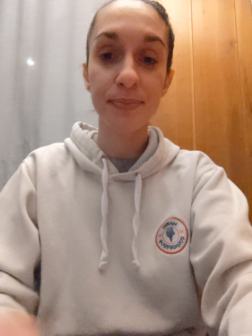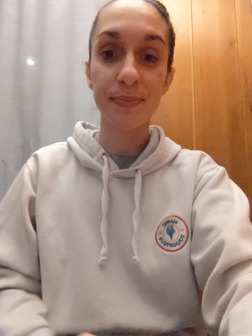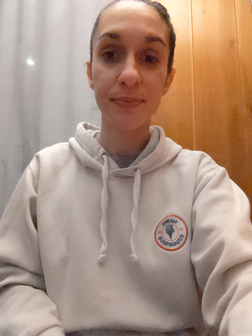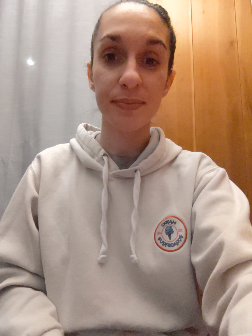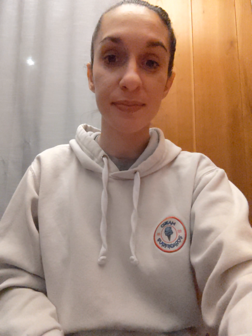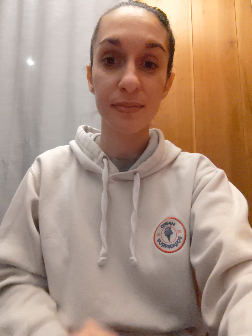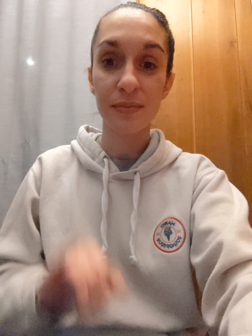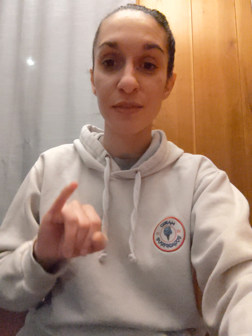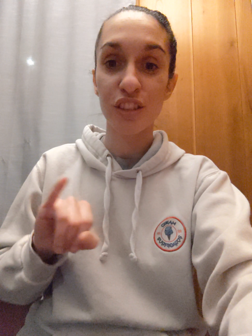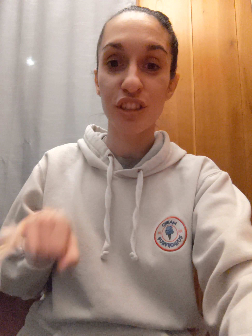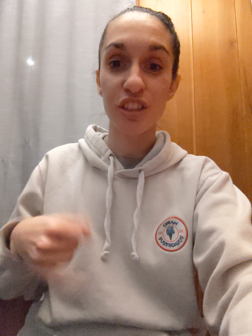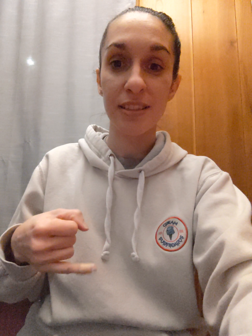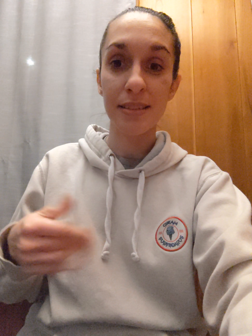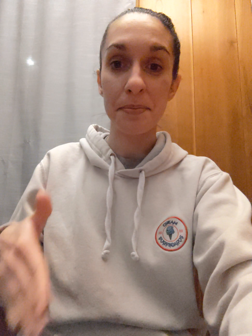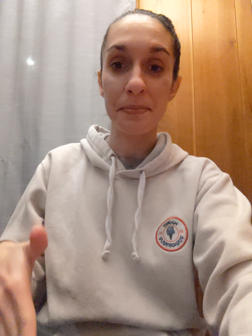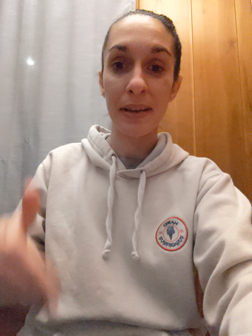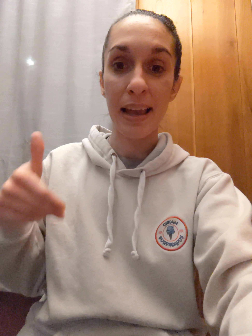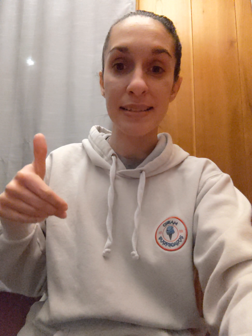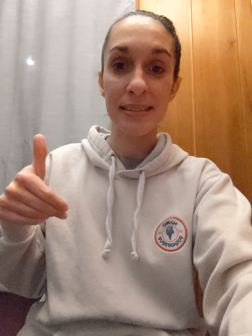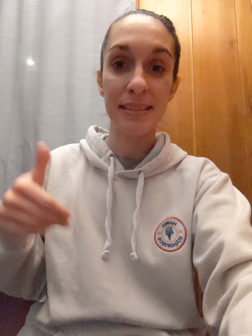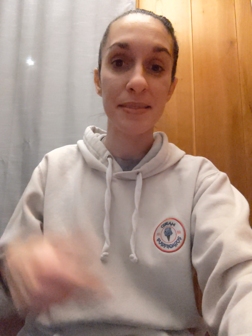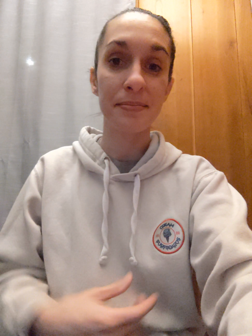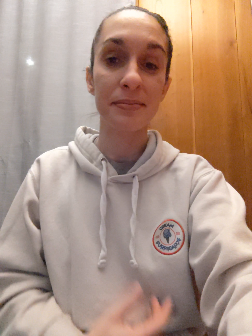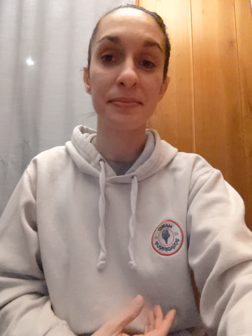jeans